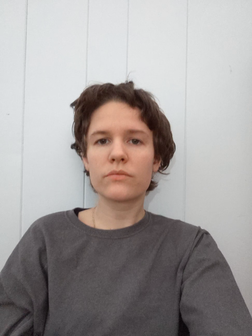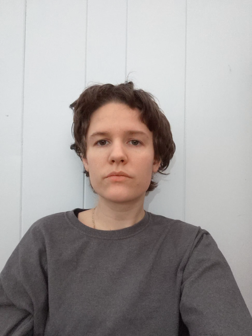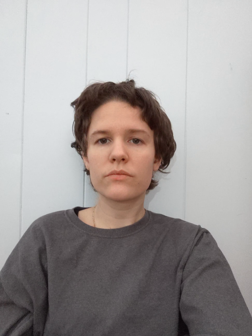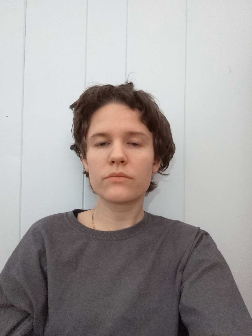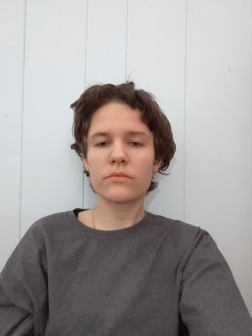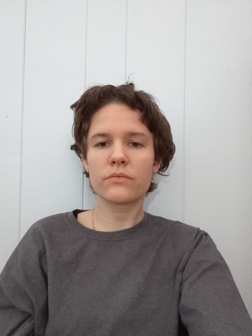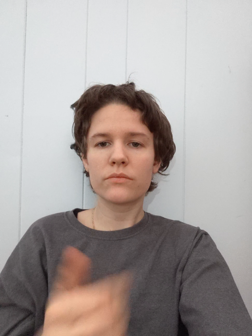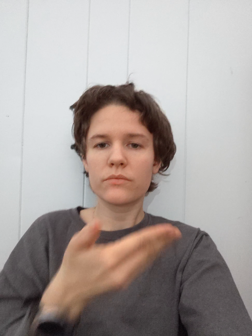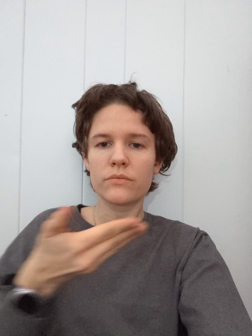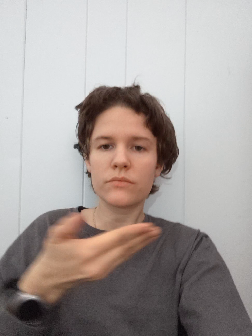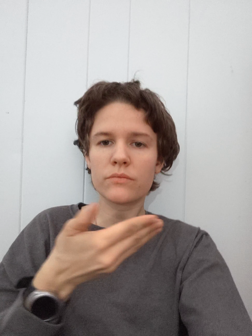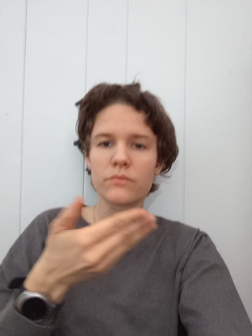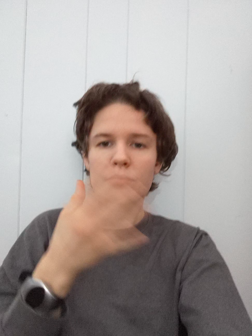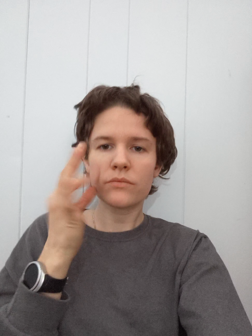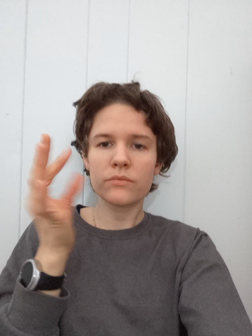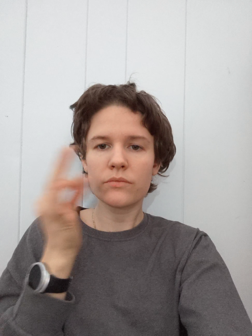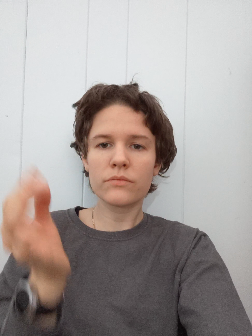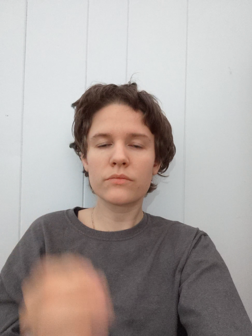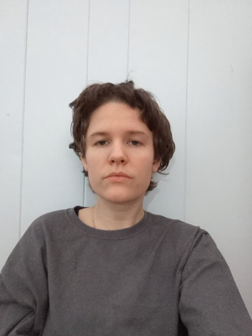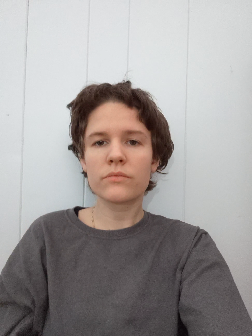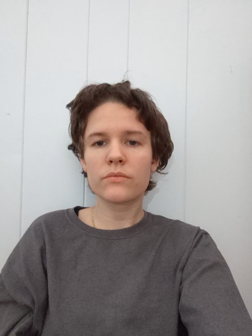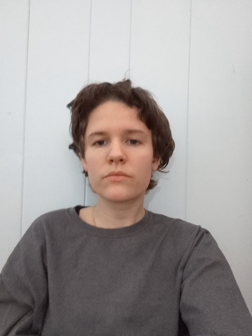kitty